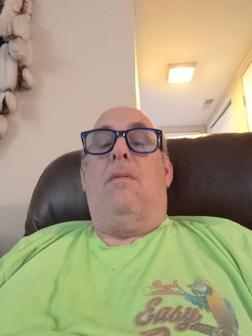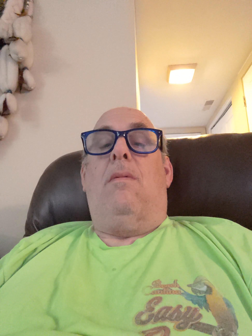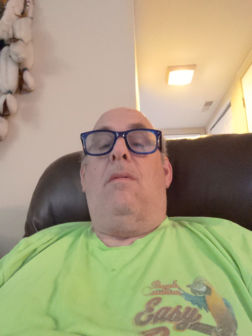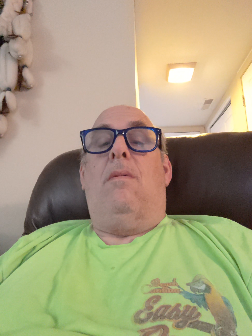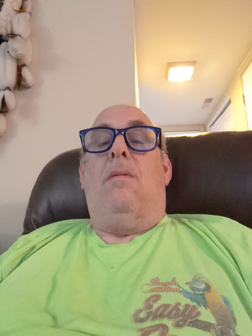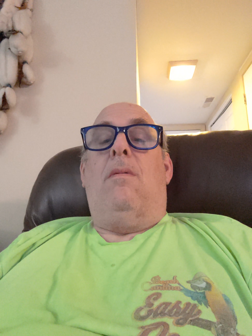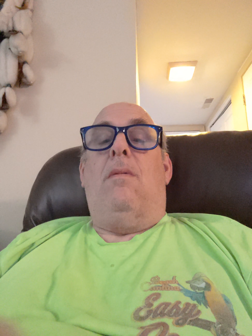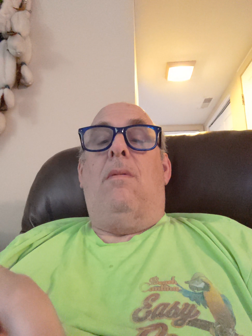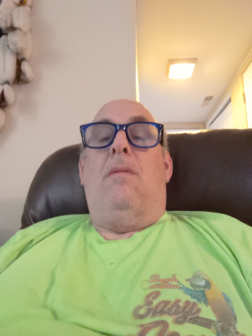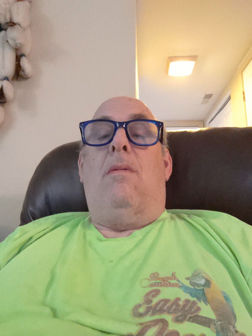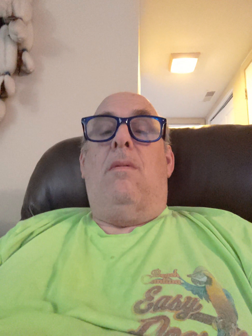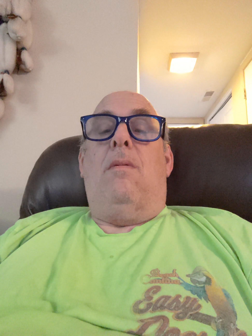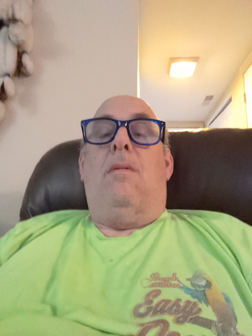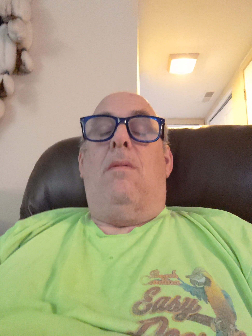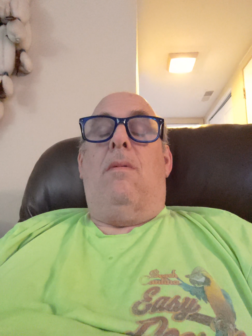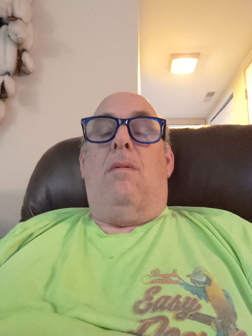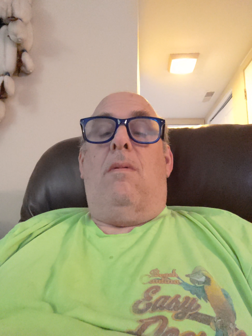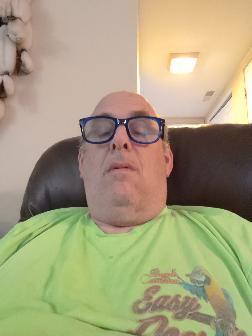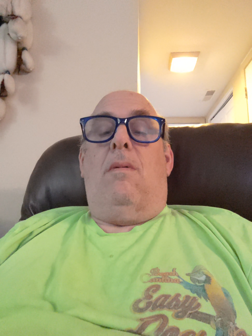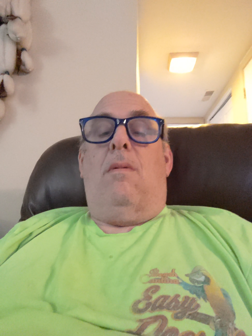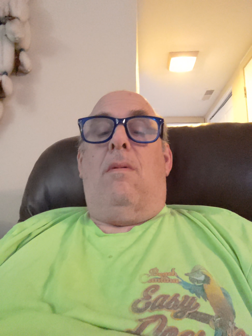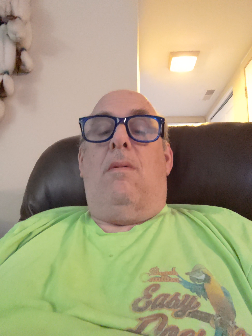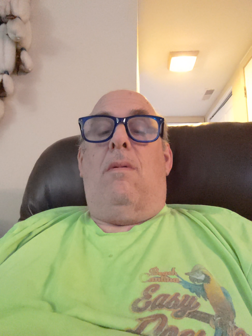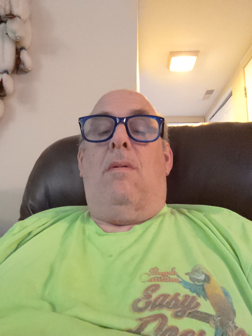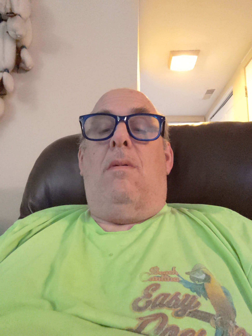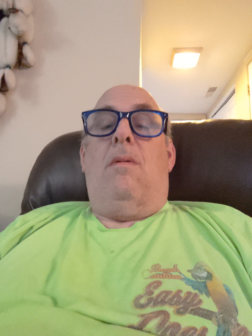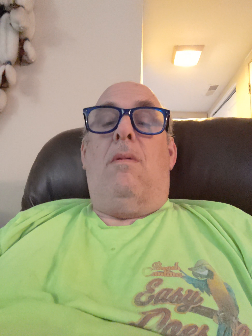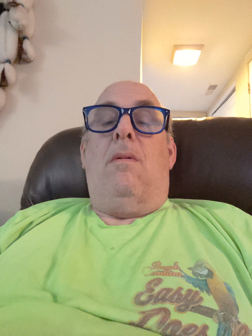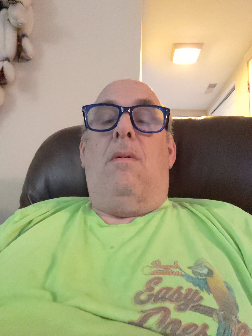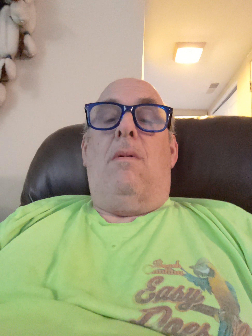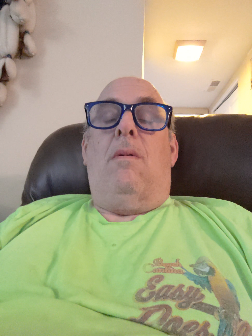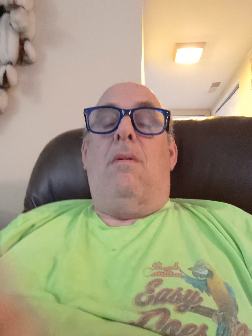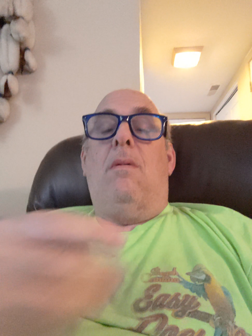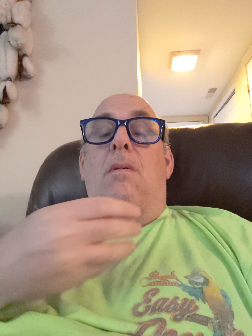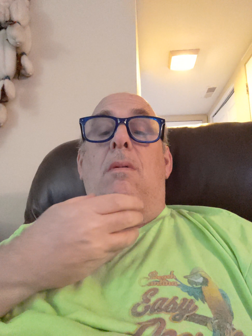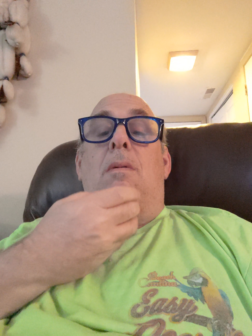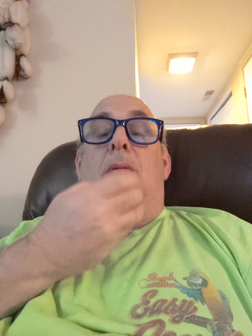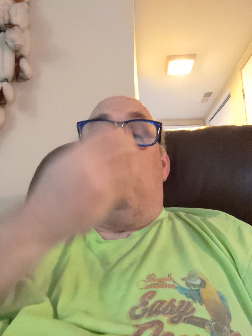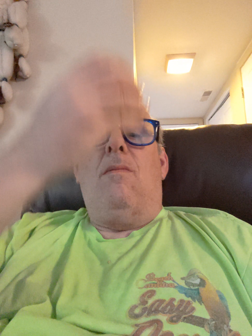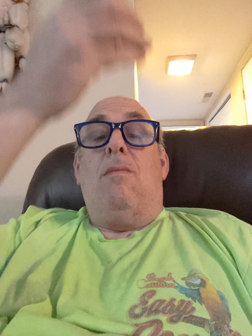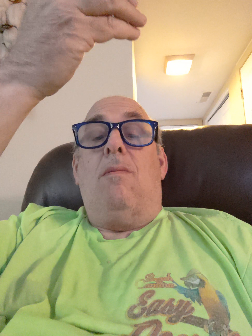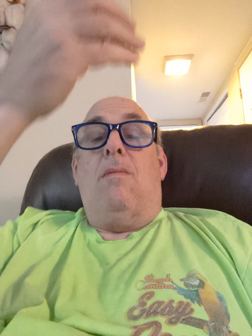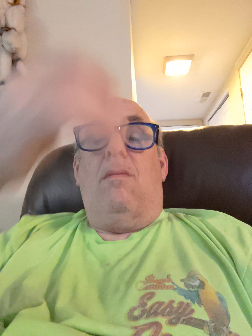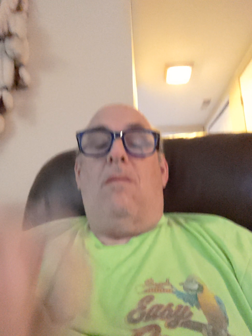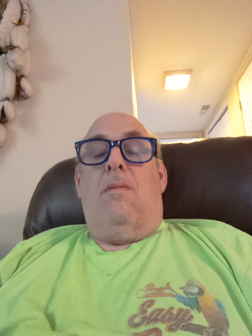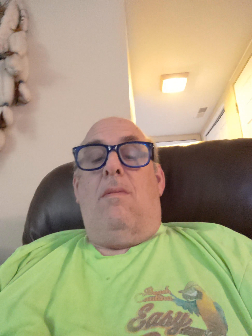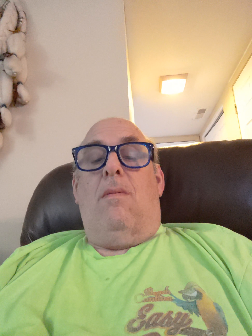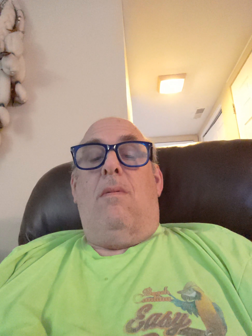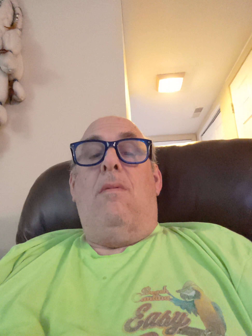giraffe